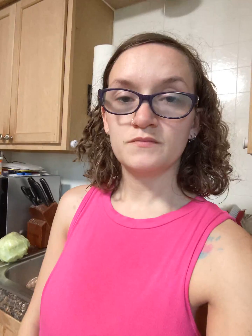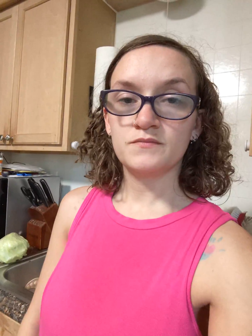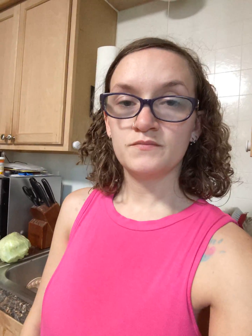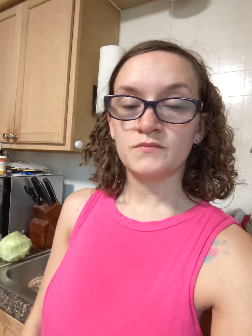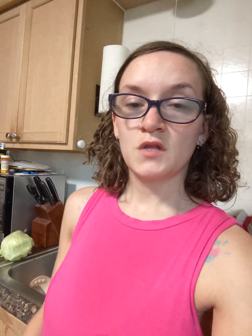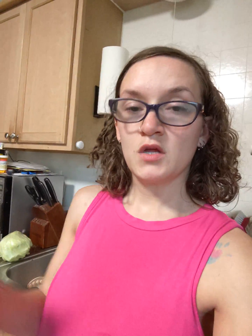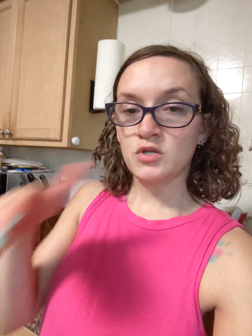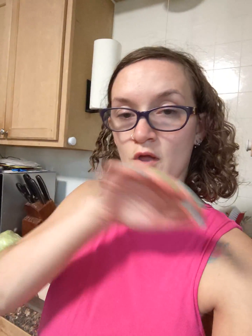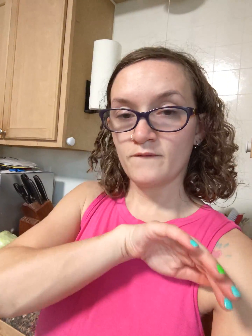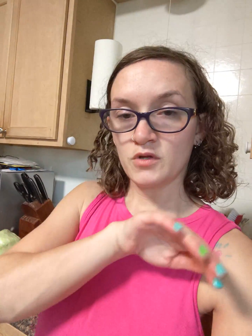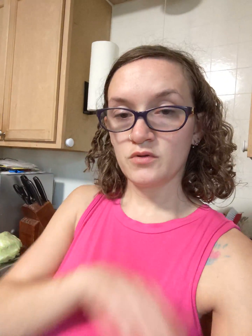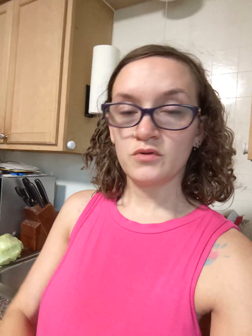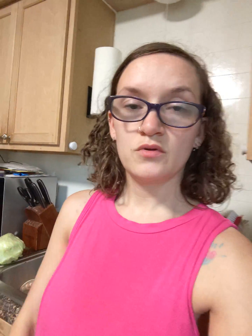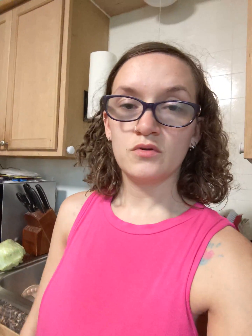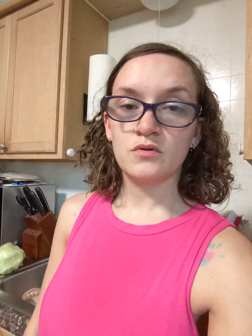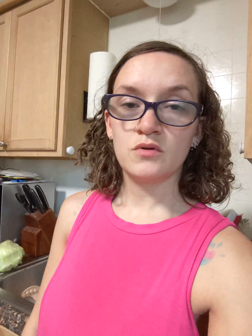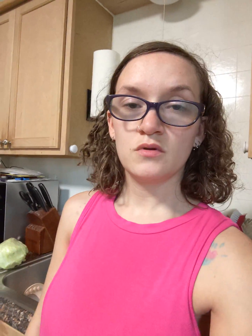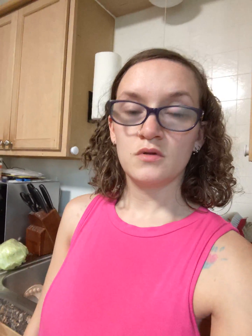cover